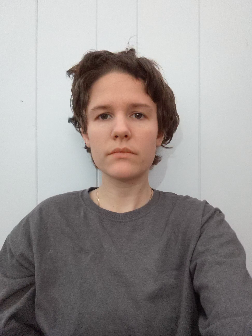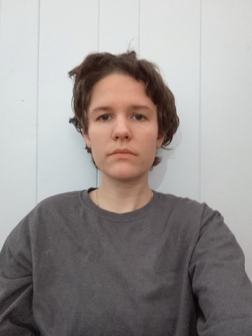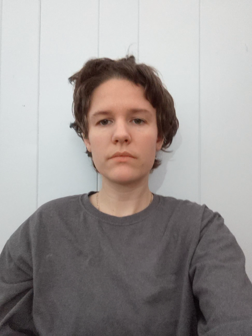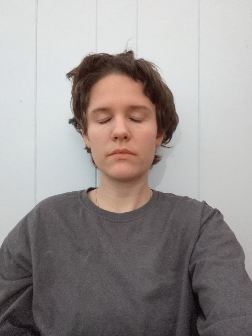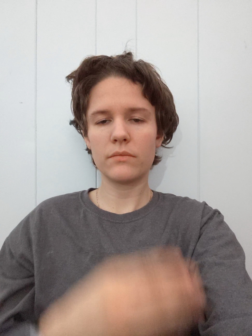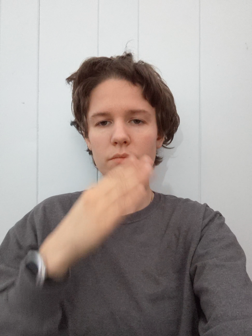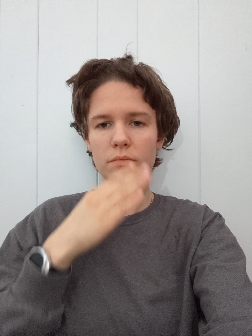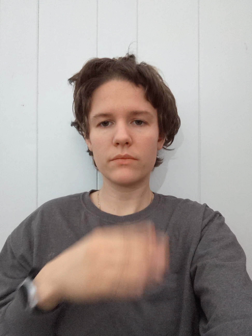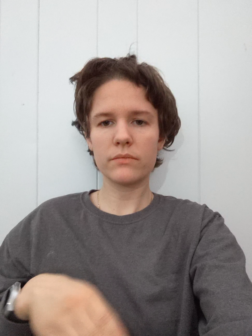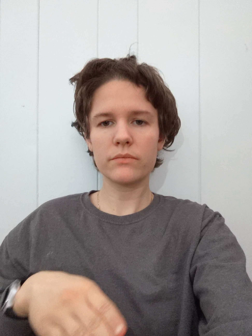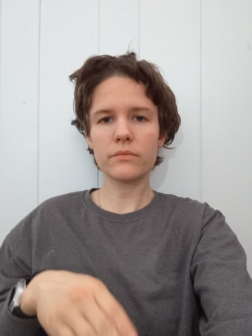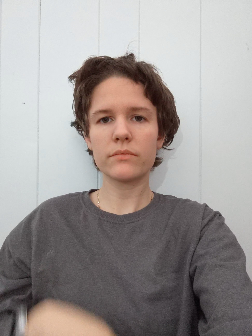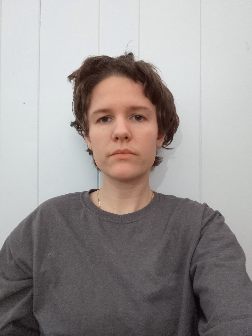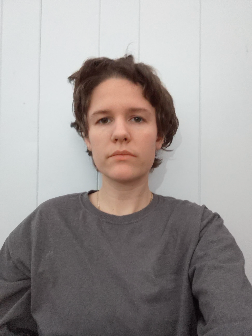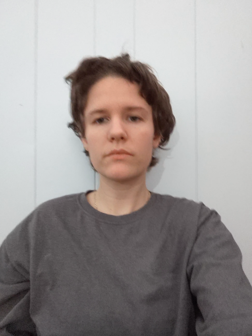quiet